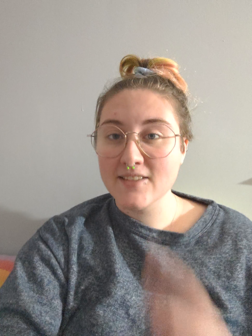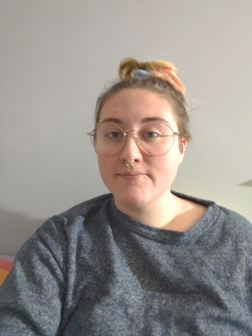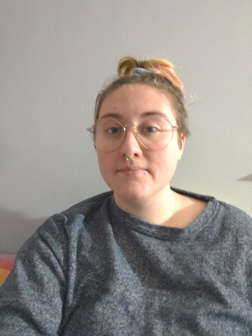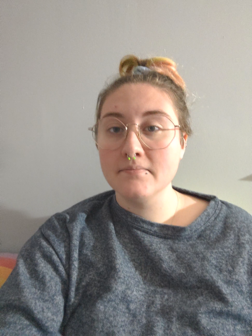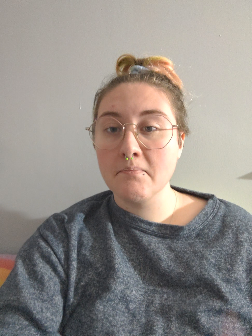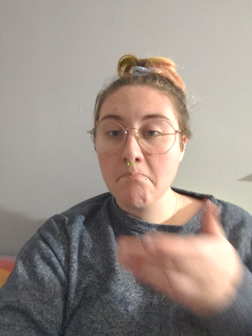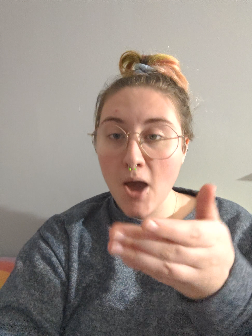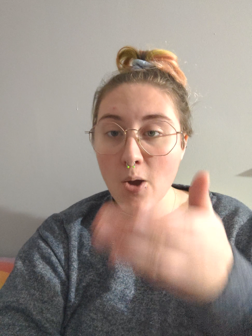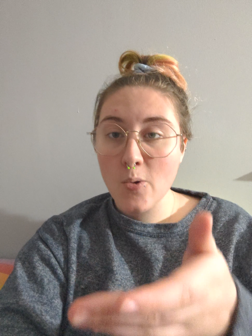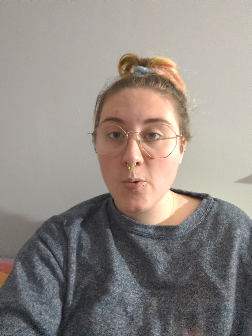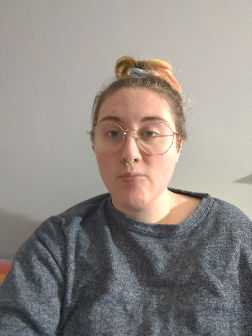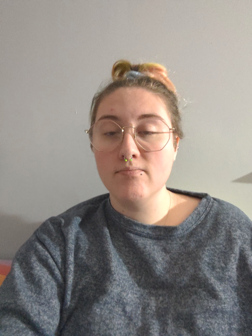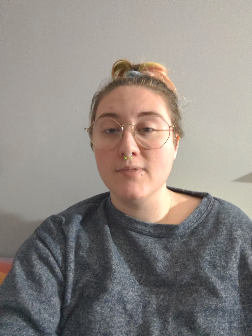boat